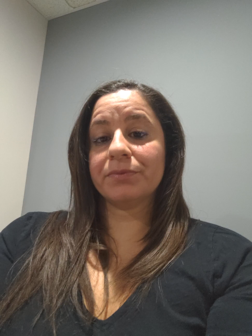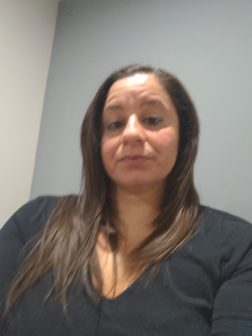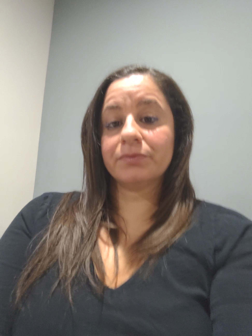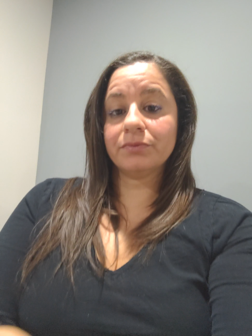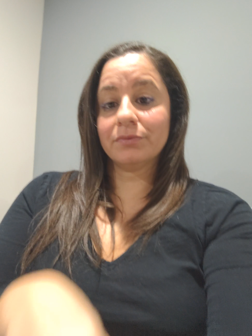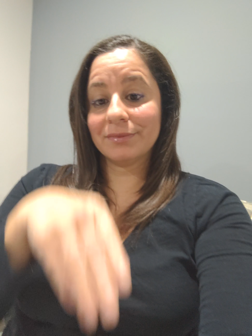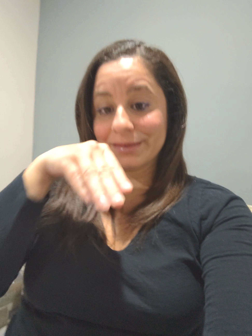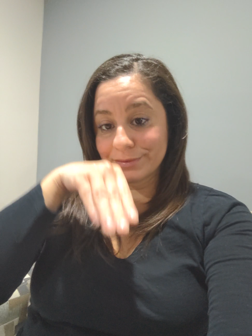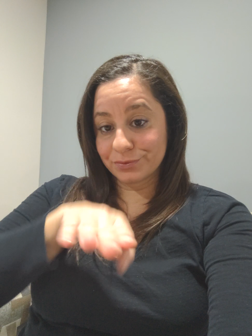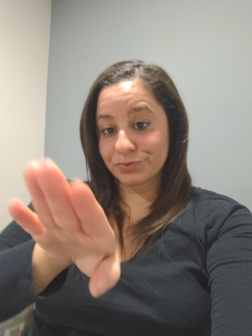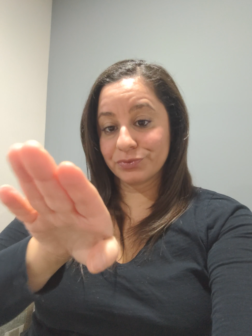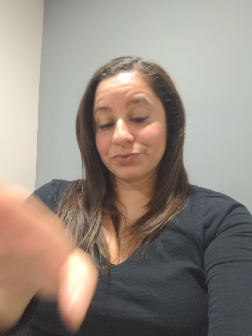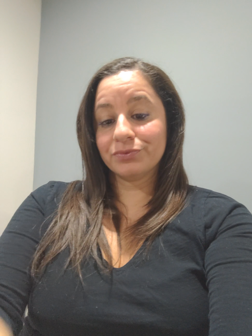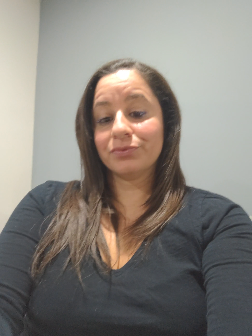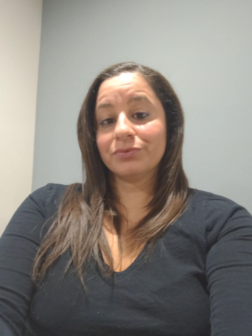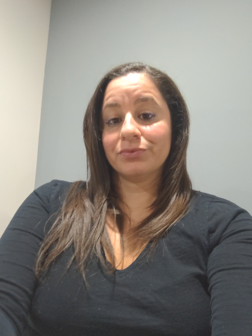into